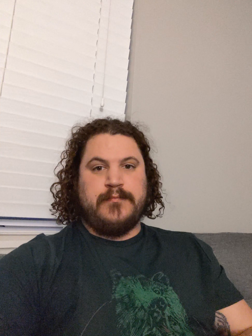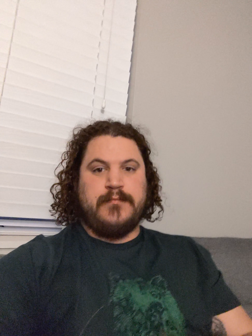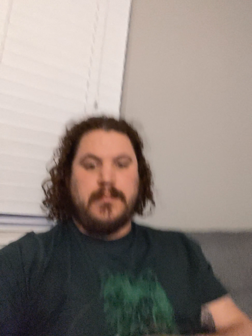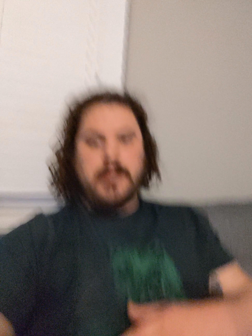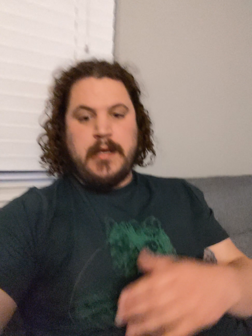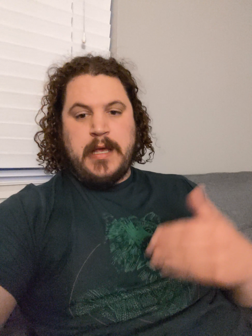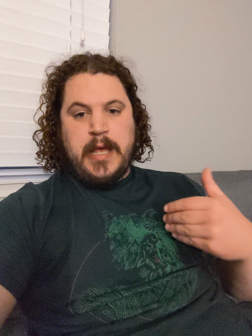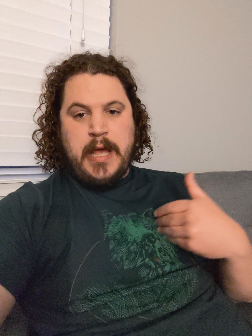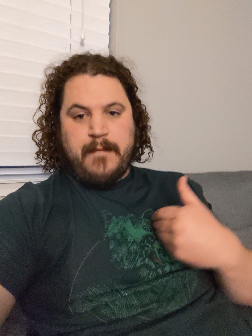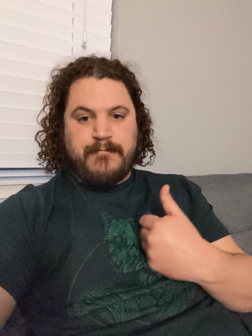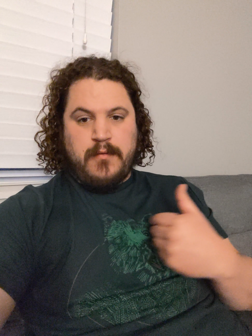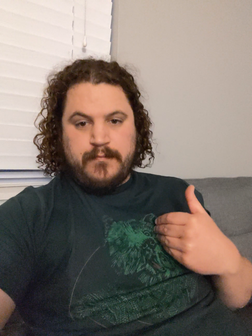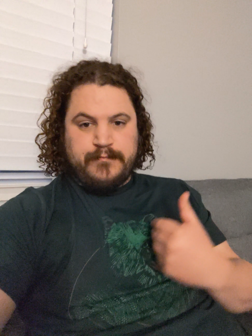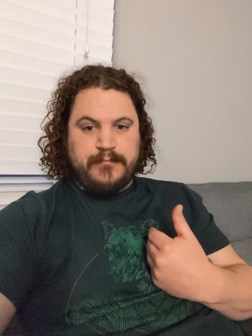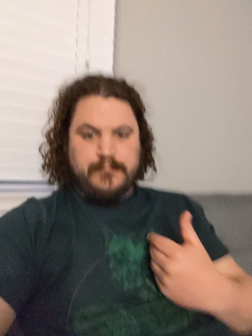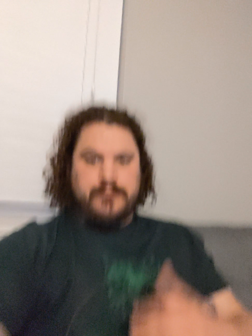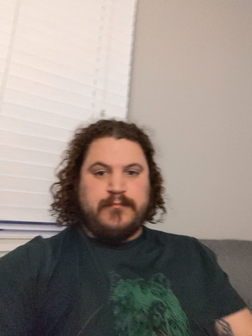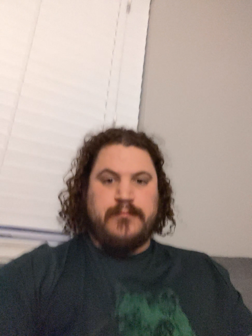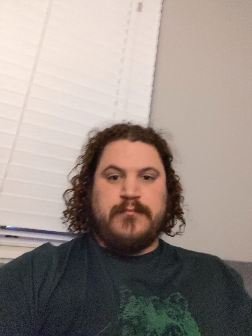animal